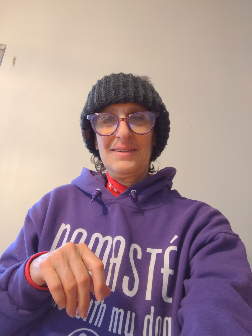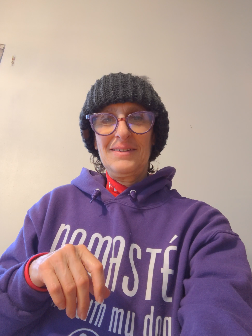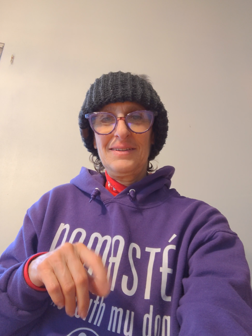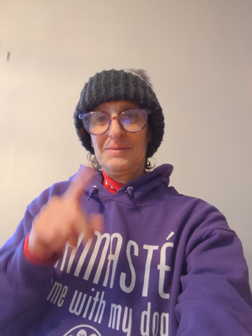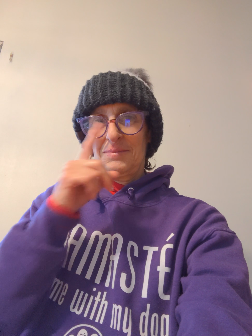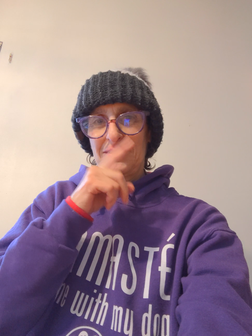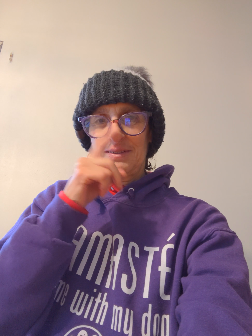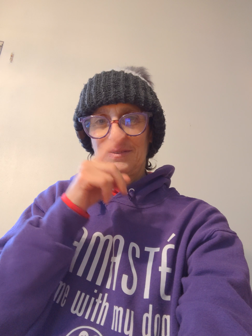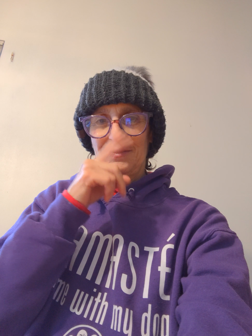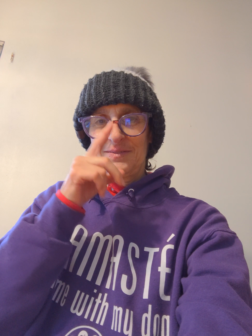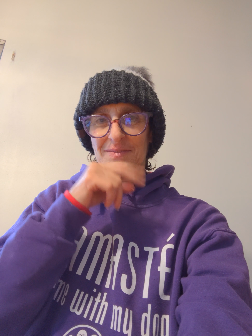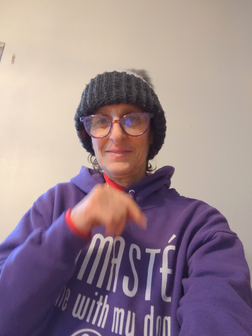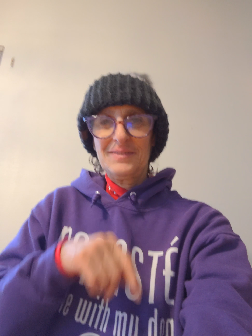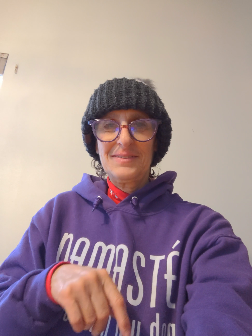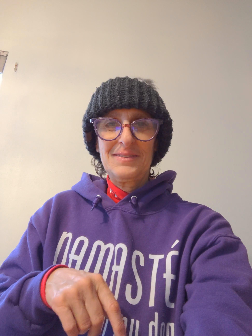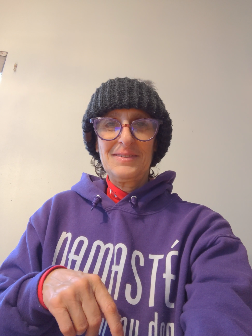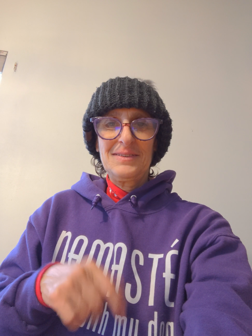mouse